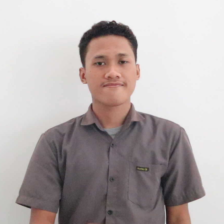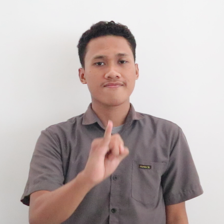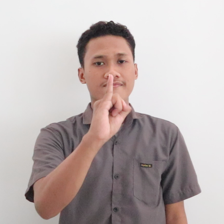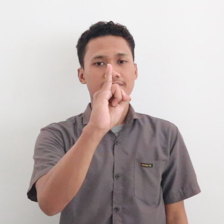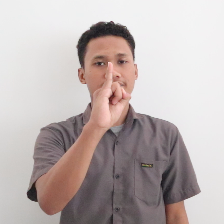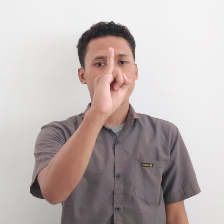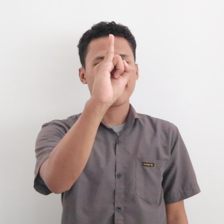I